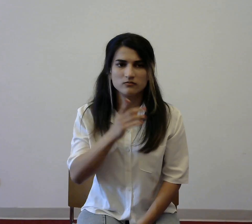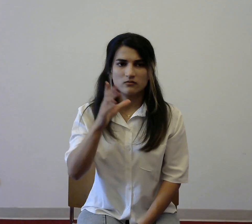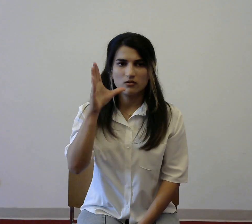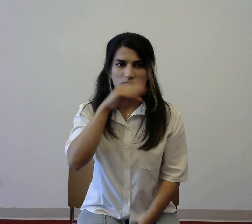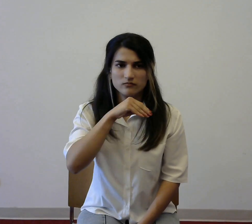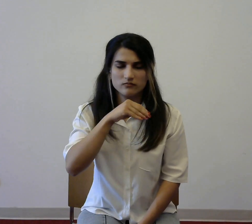bilmək